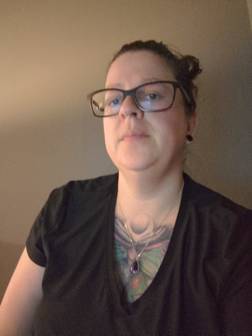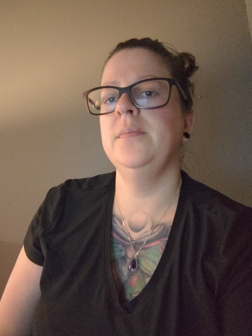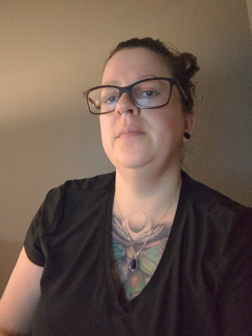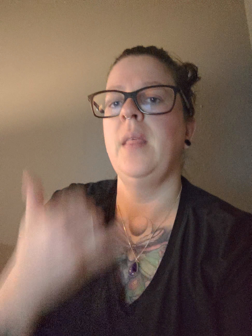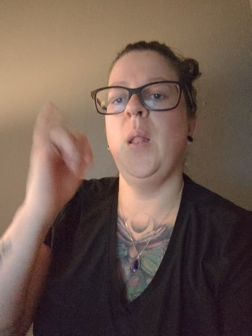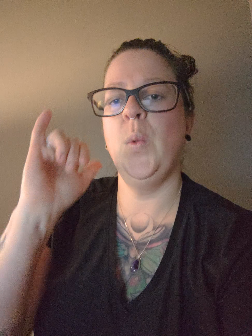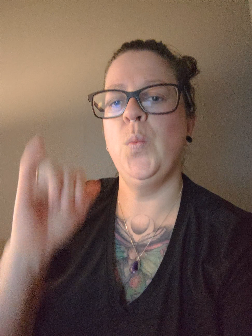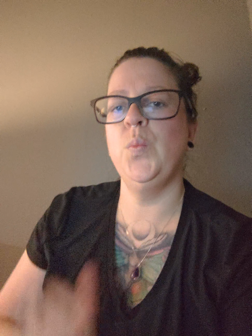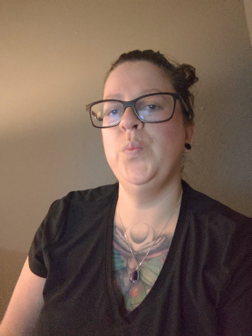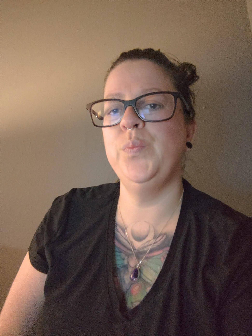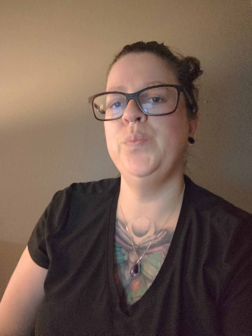yellow